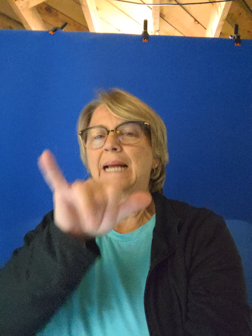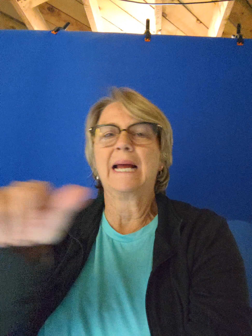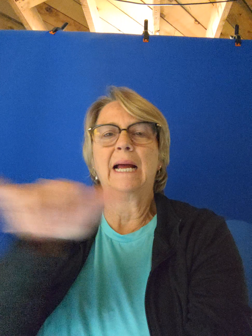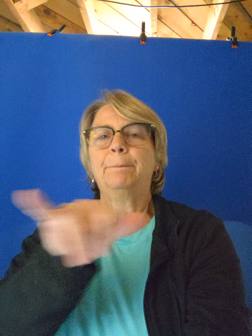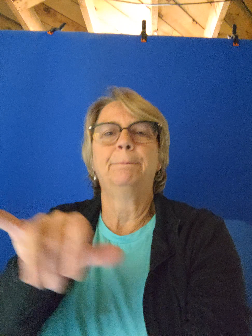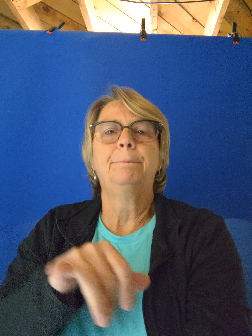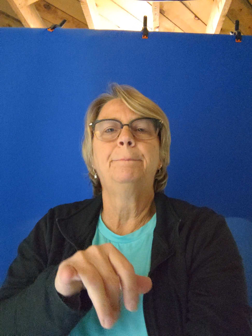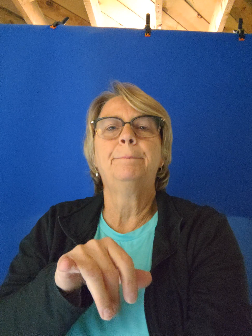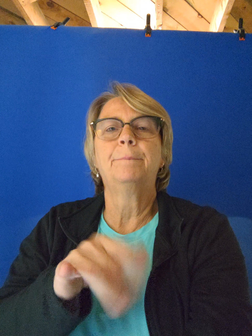same